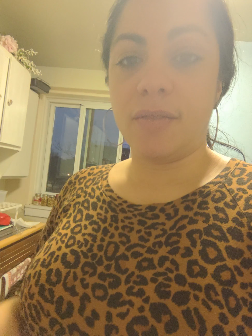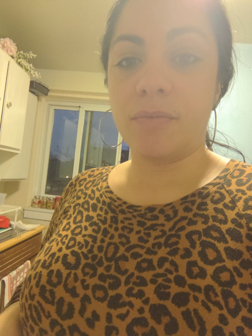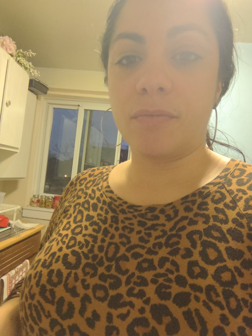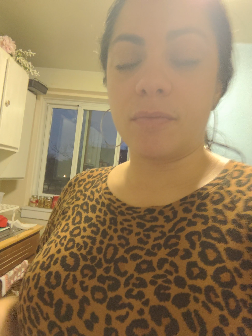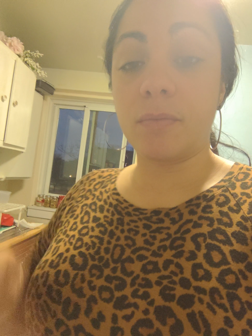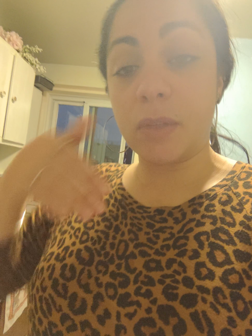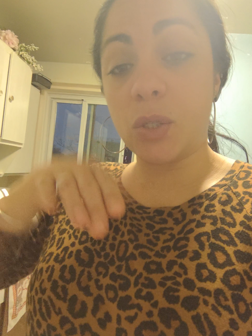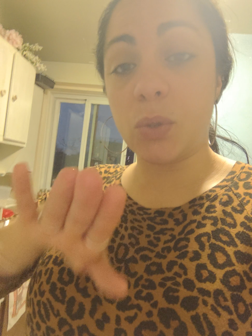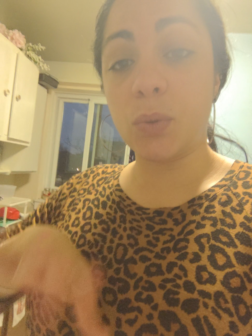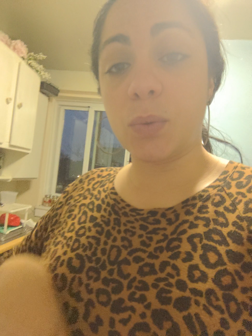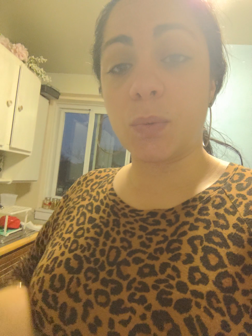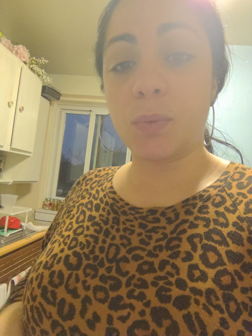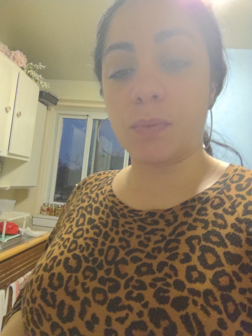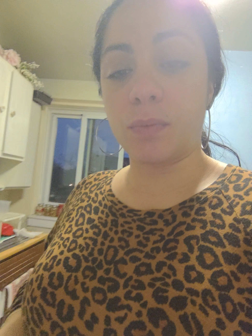into